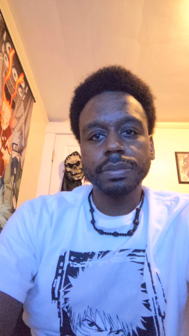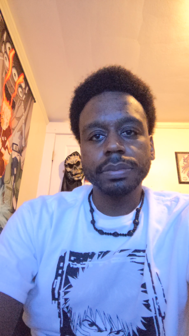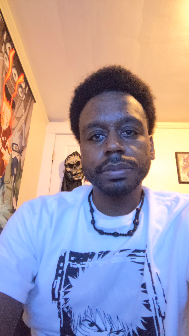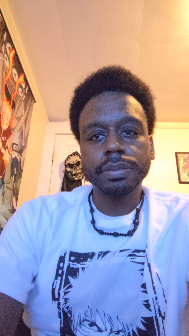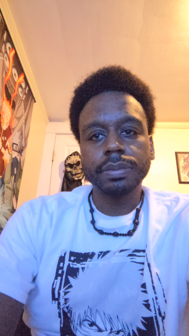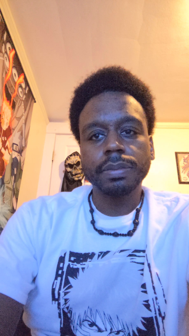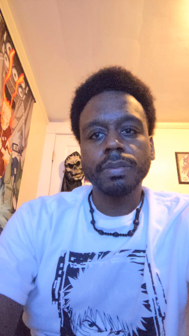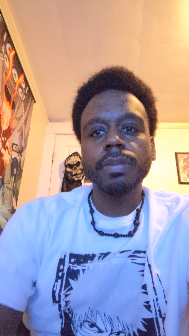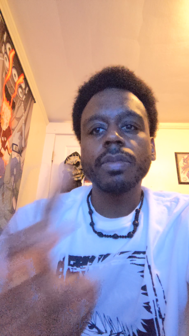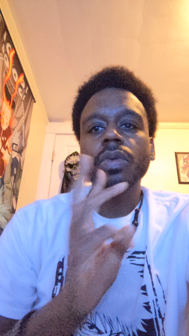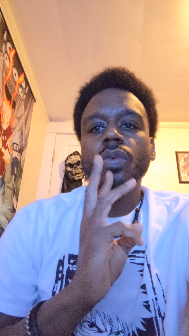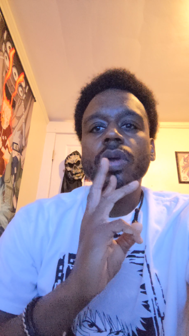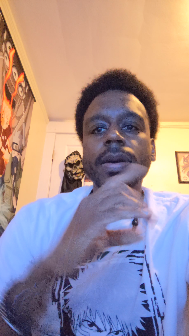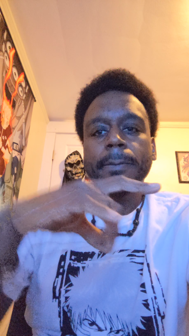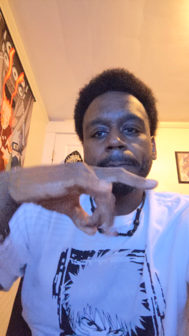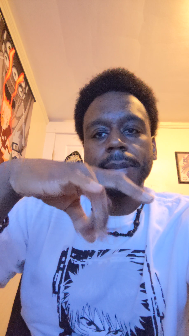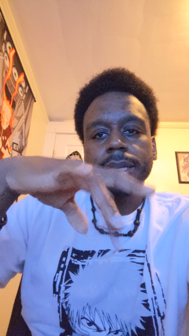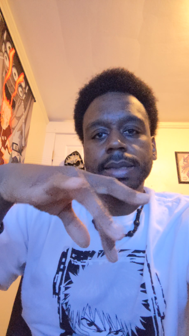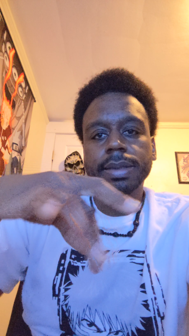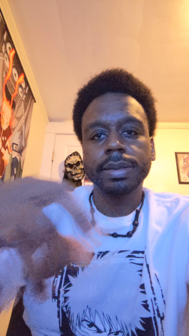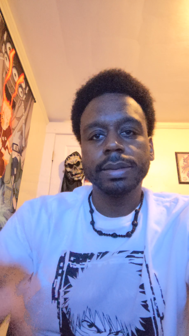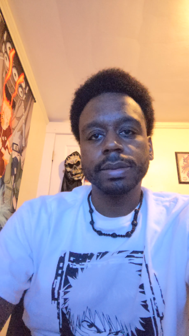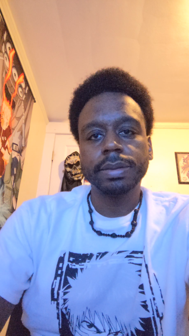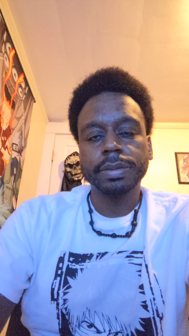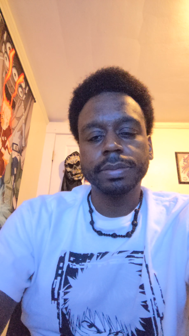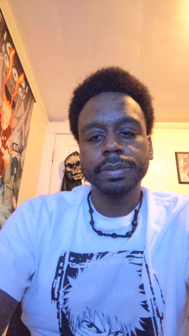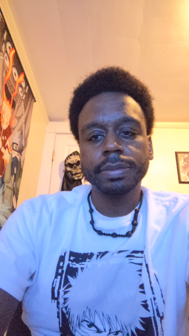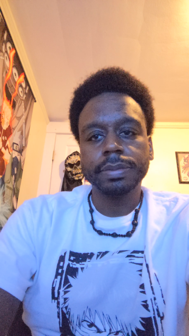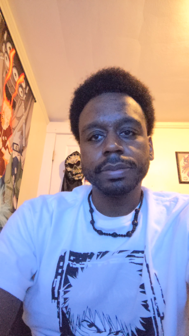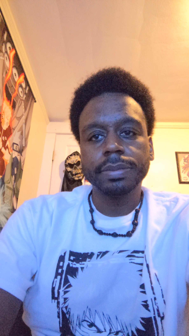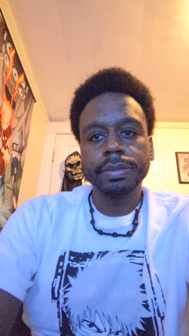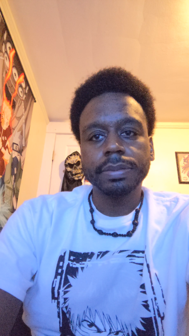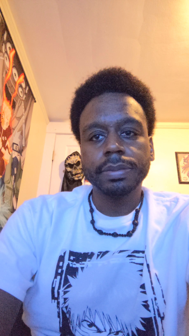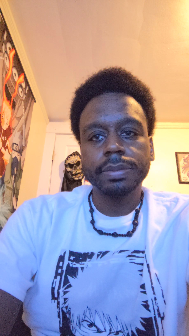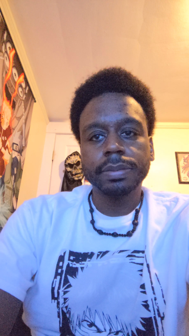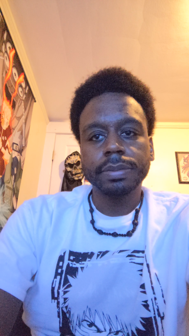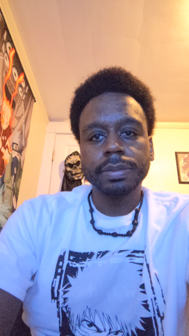melon